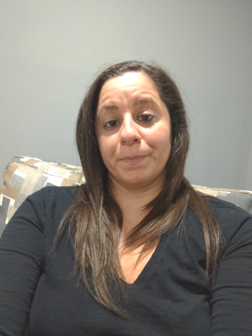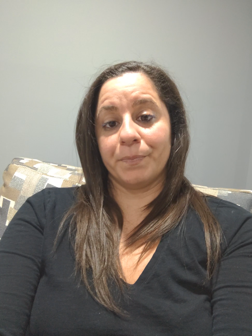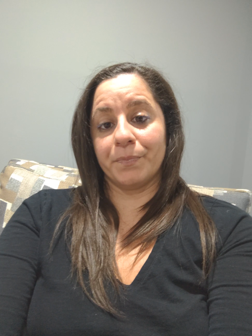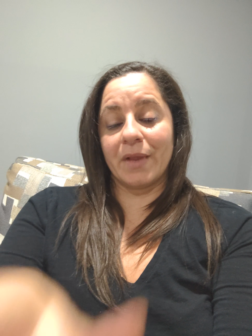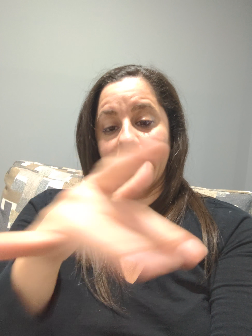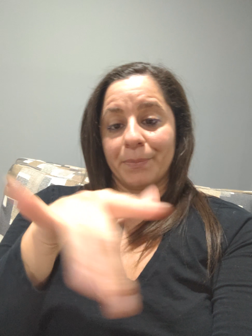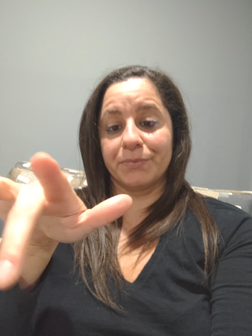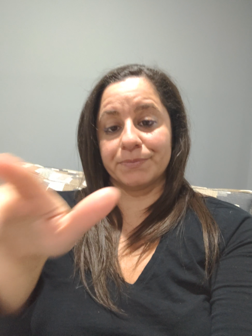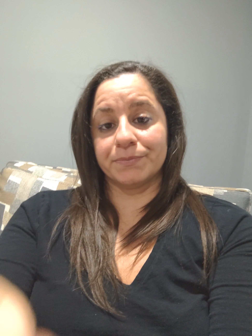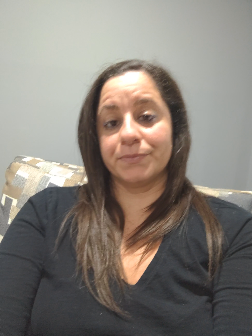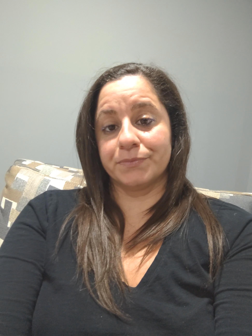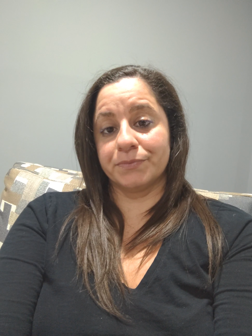empty